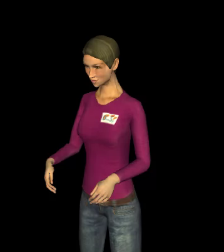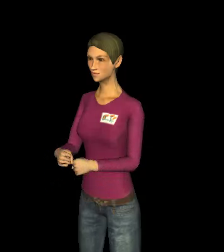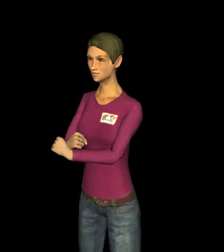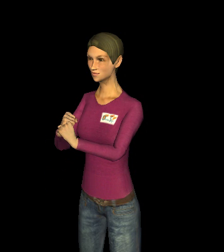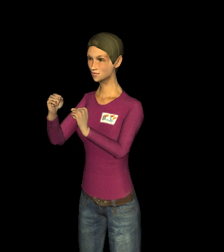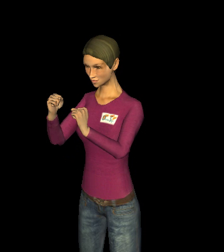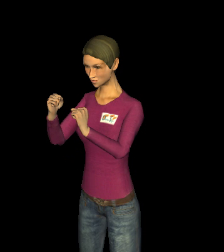قنبلة